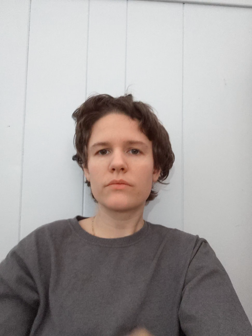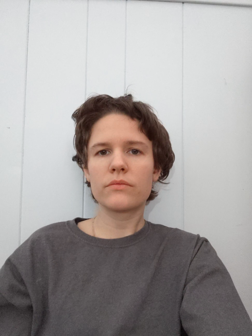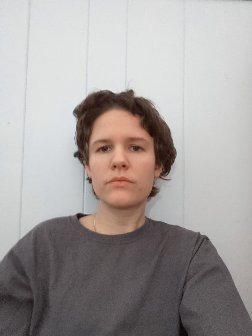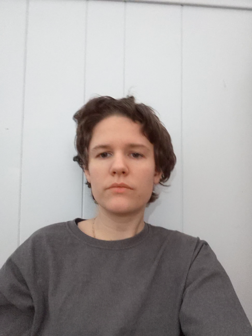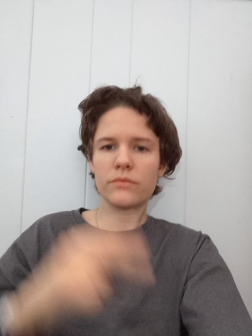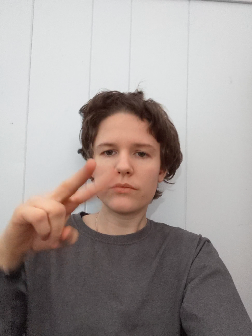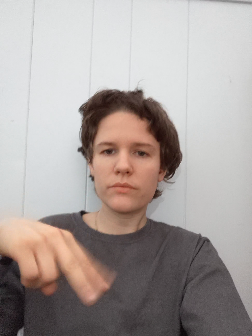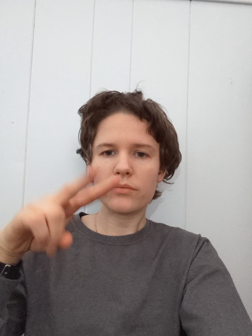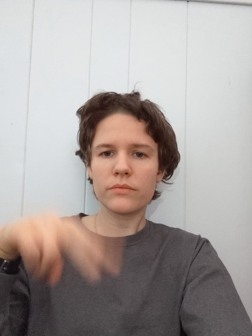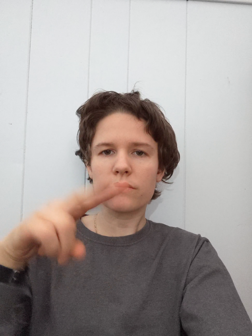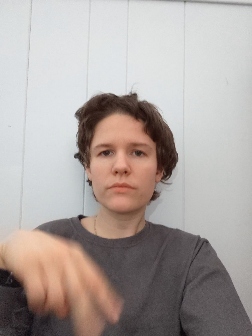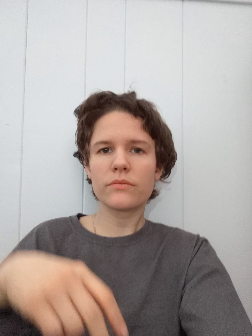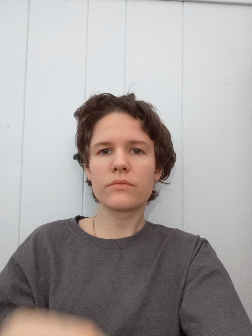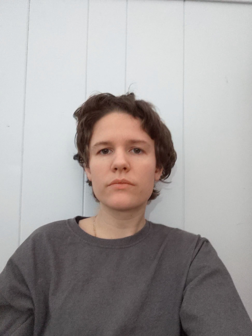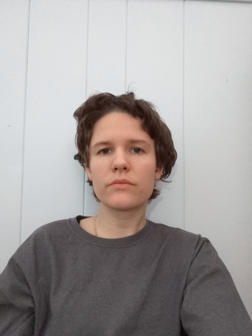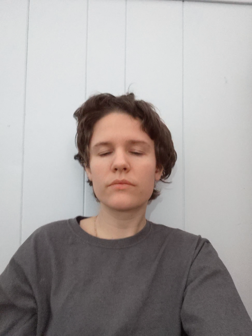read